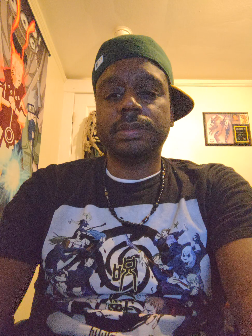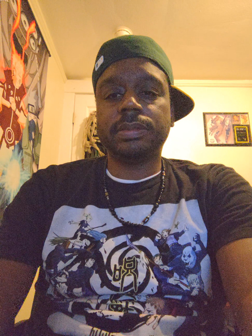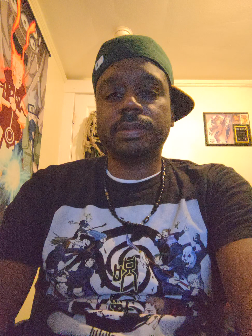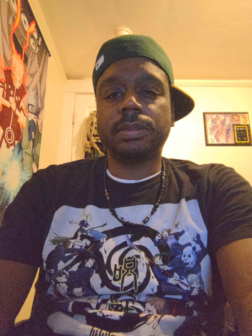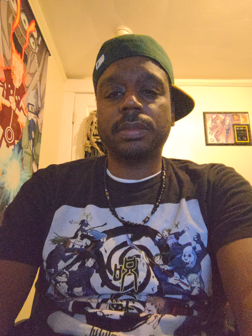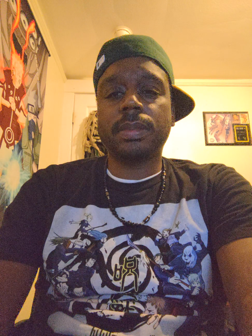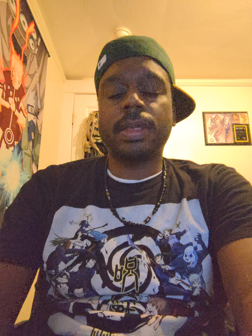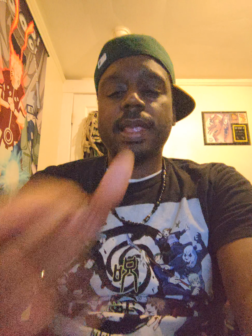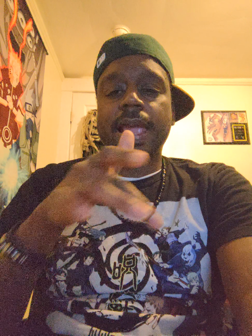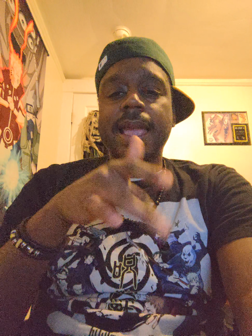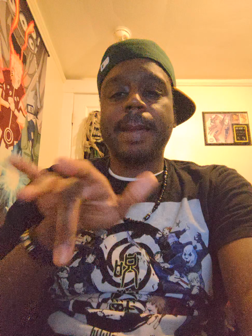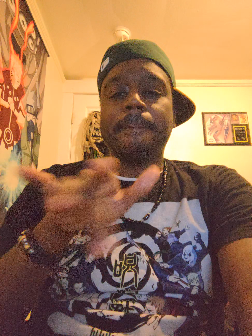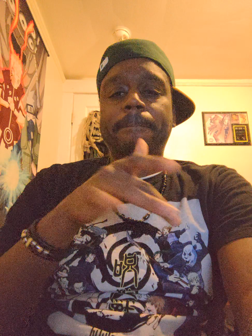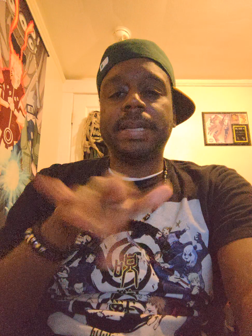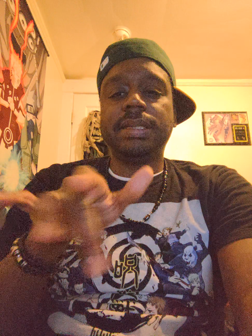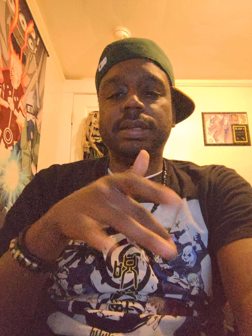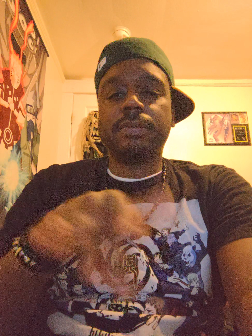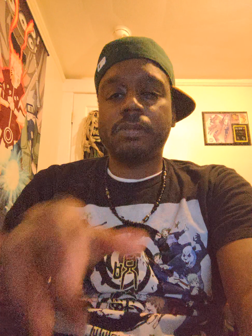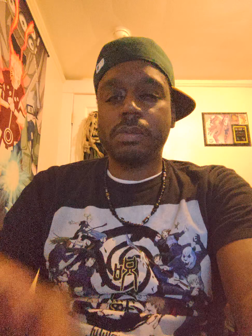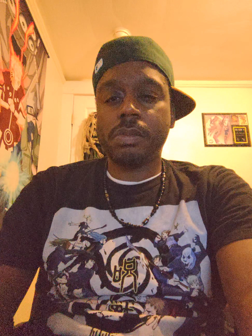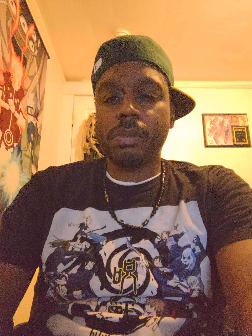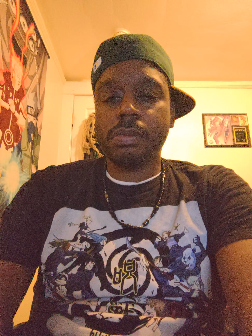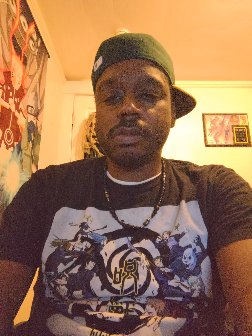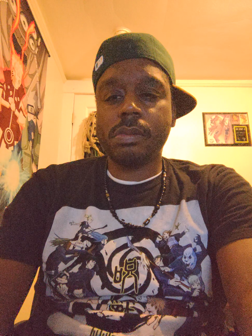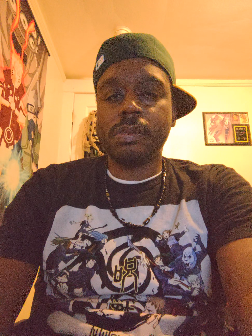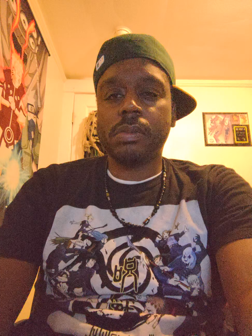empty